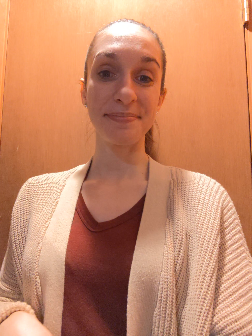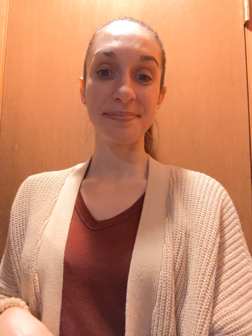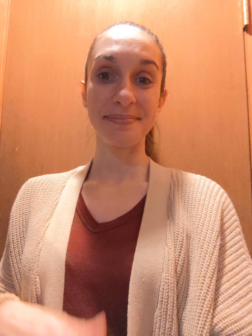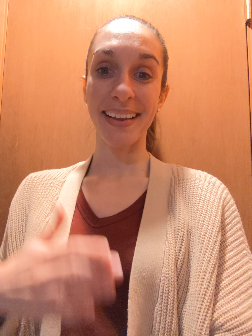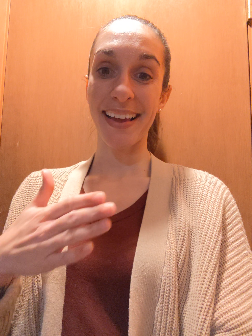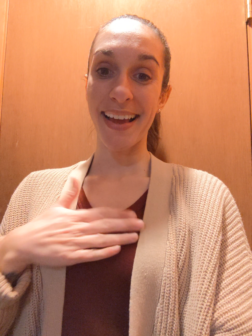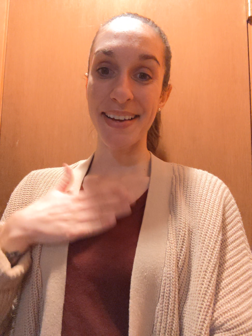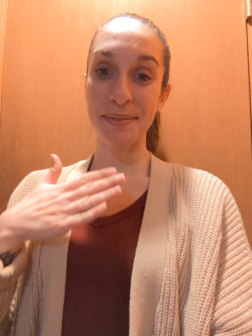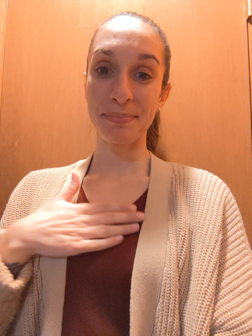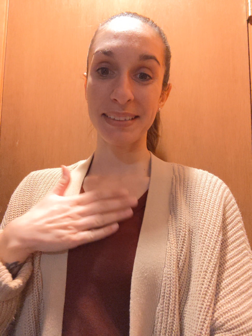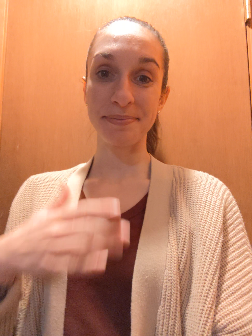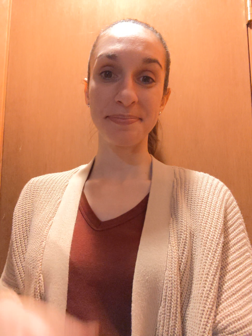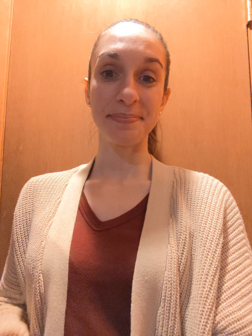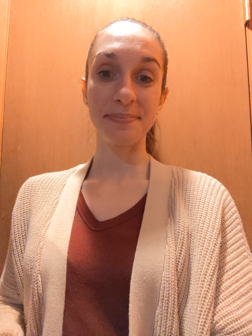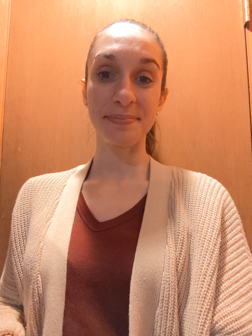happy